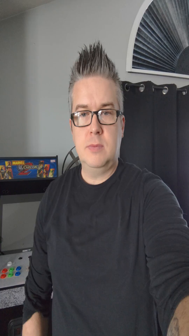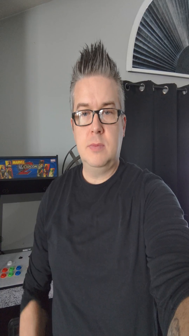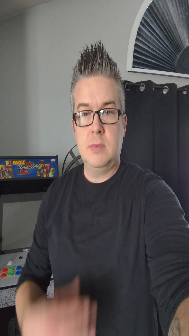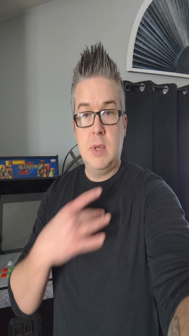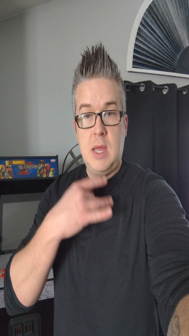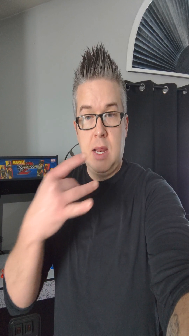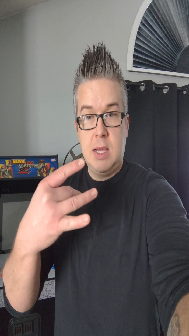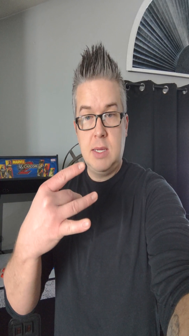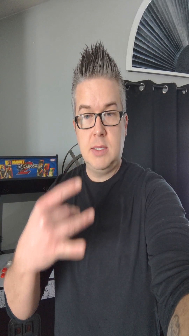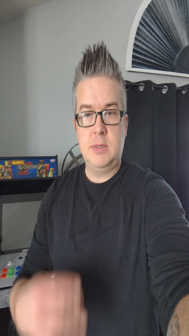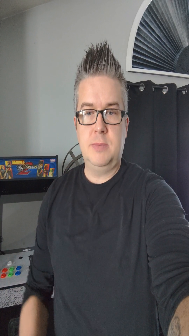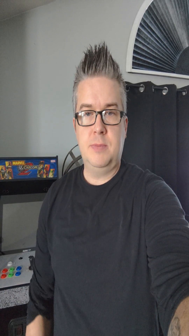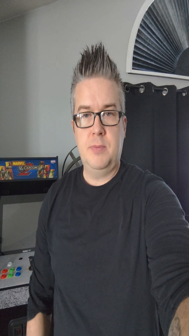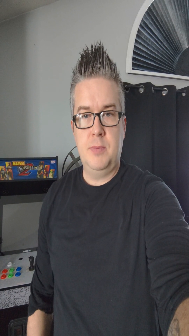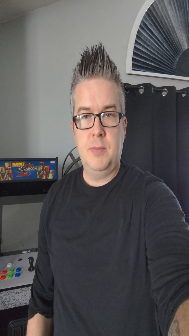like